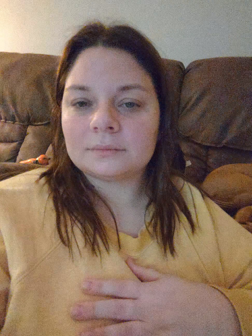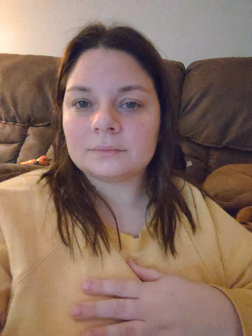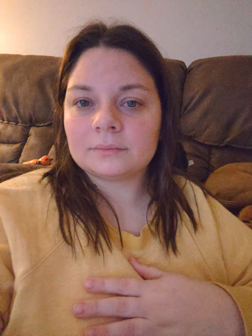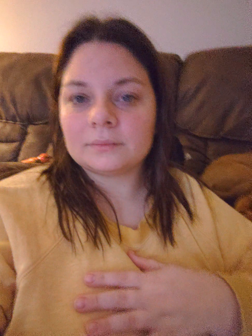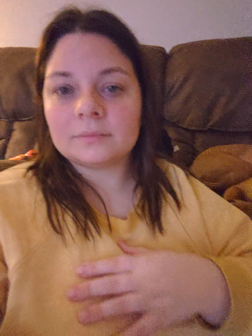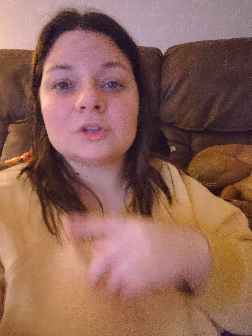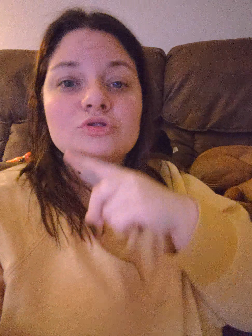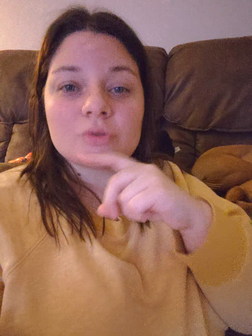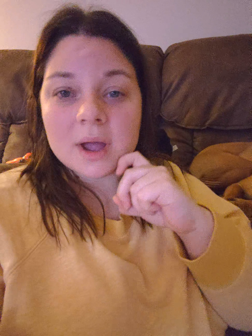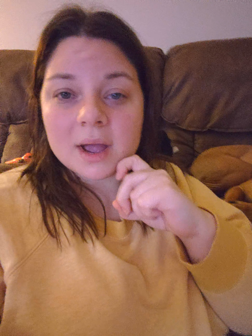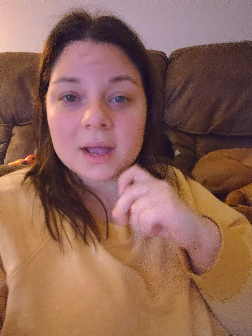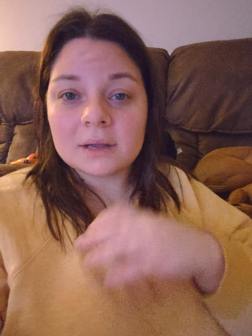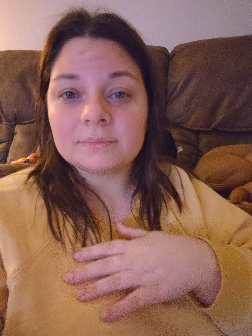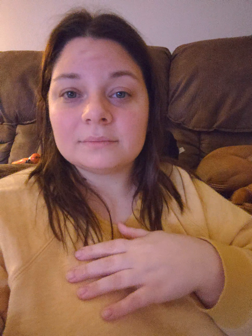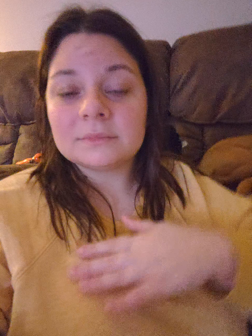dry